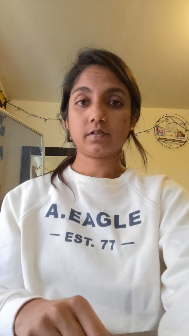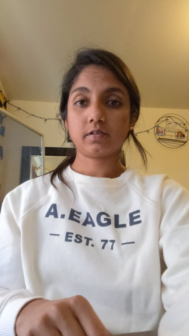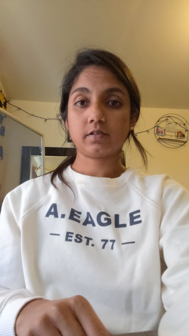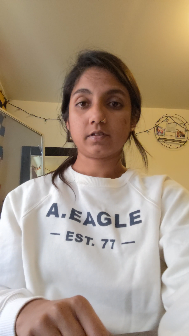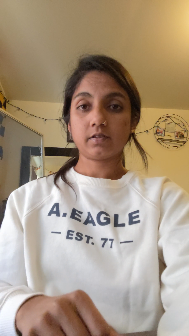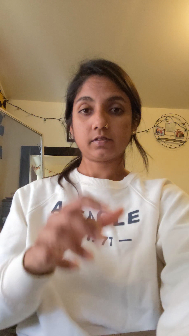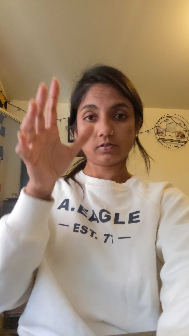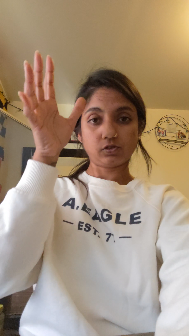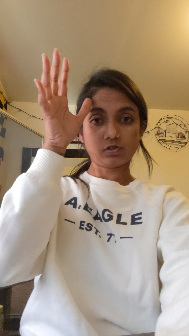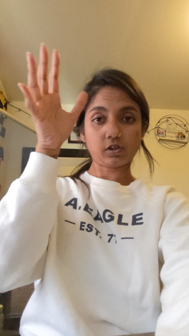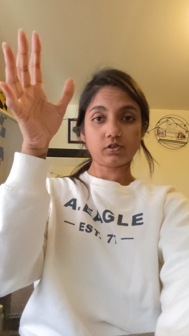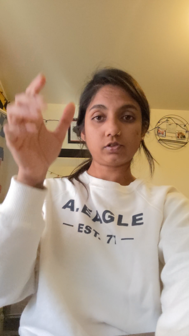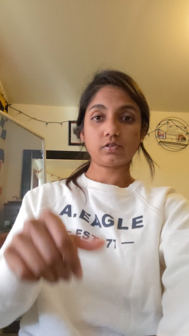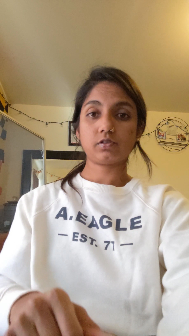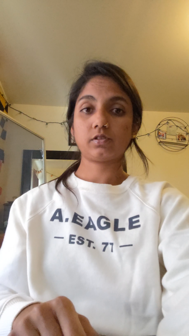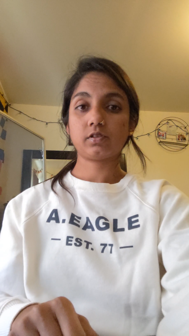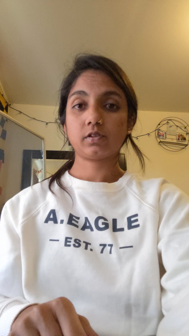deer